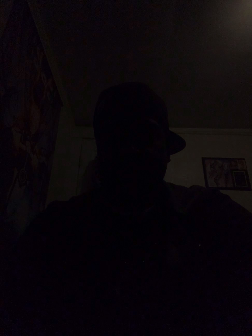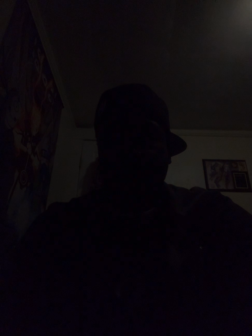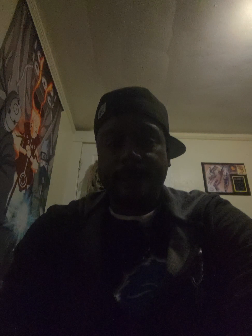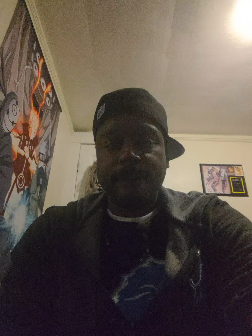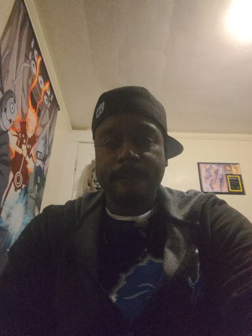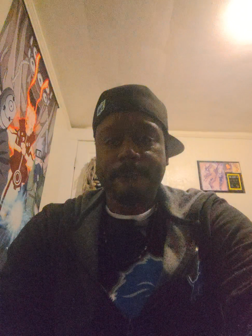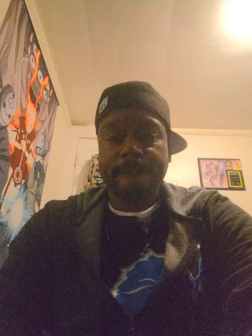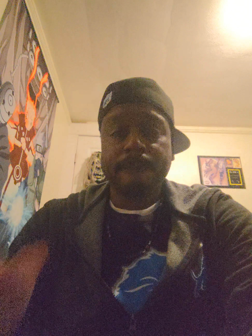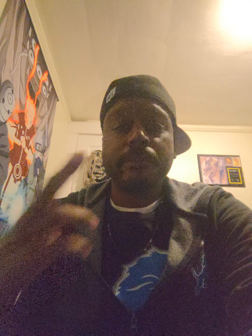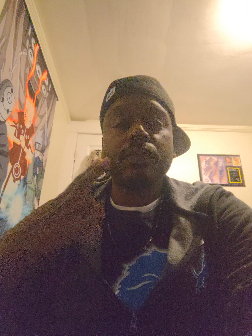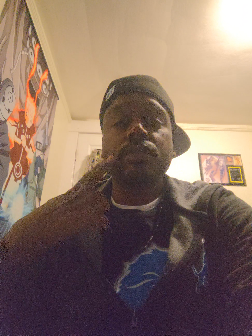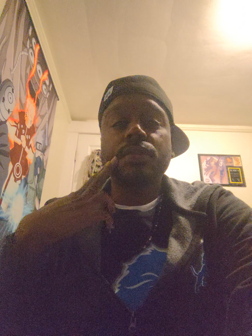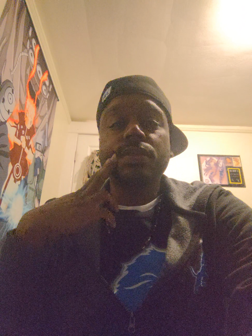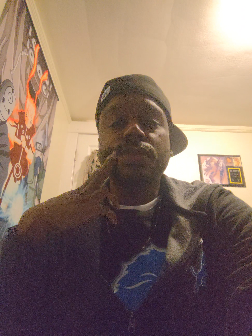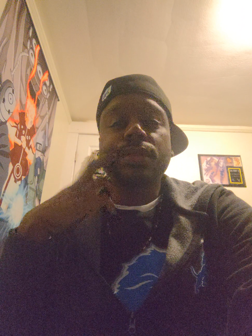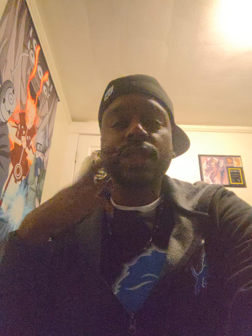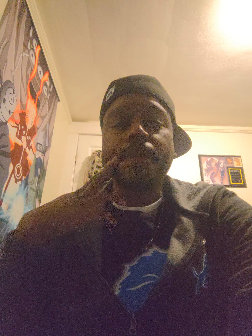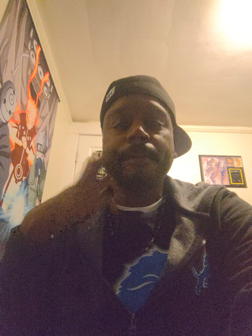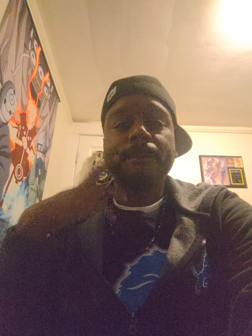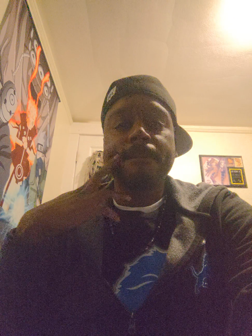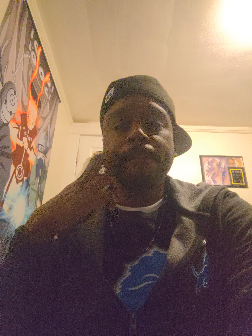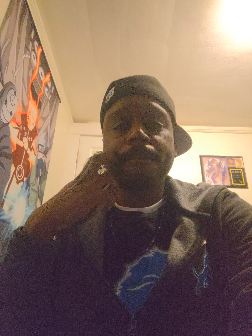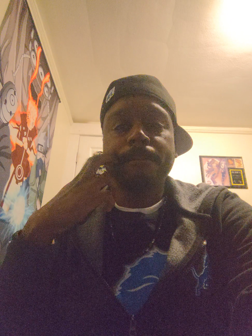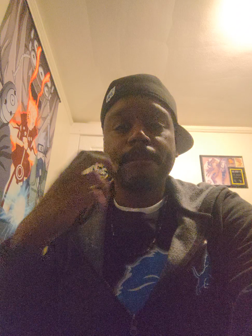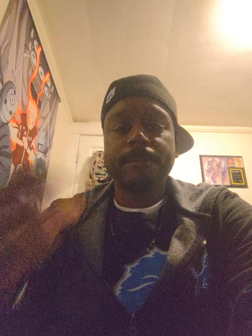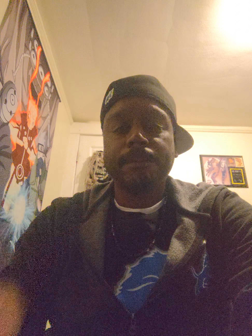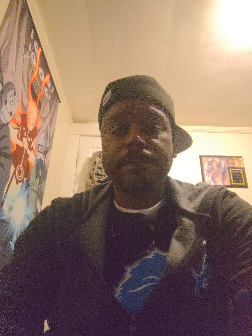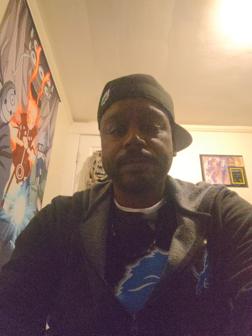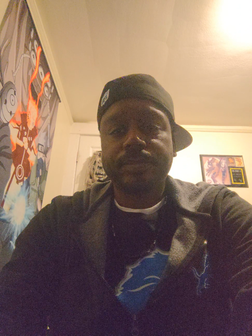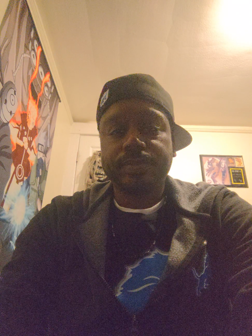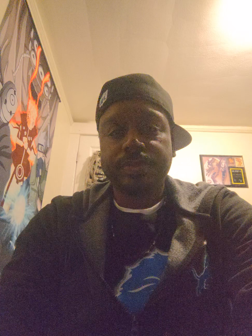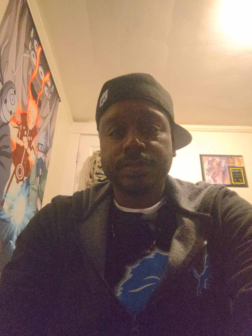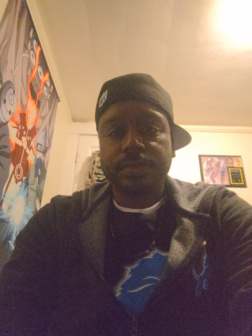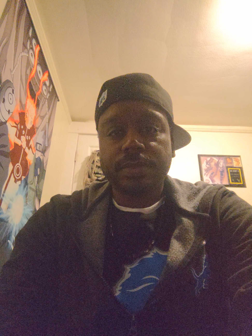gum